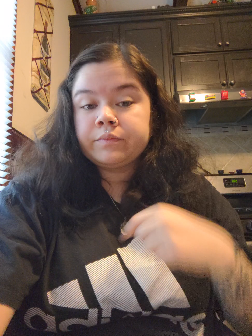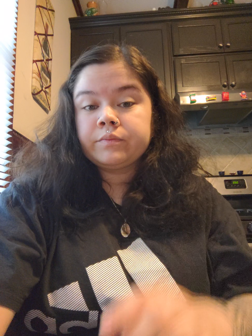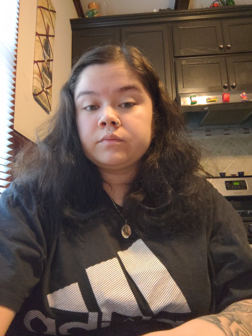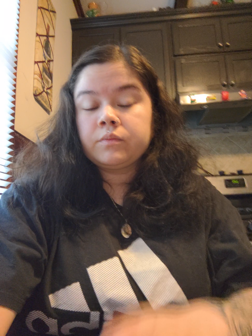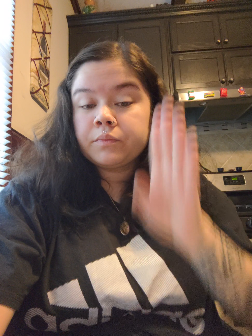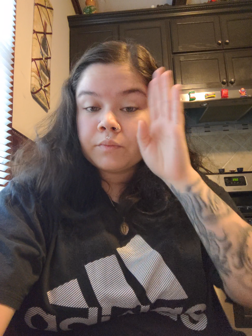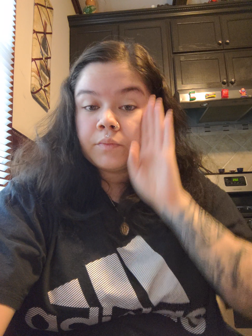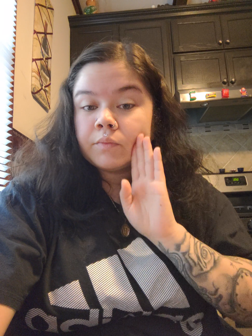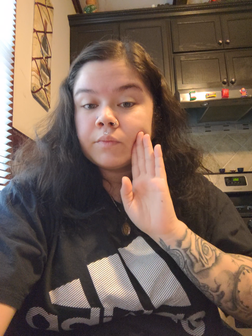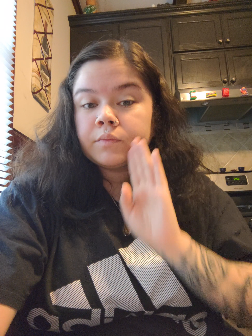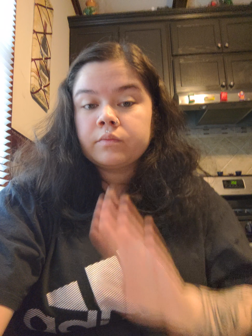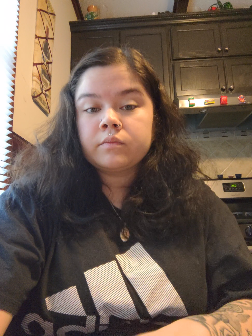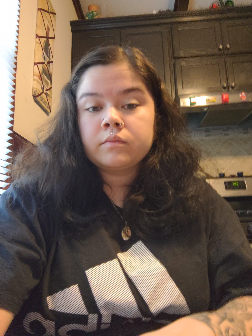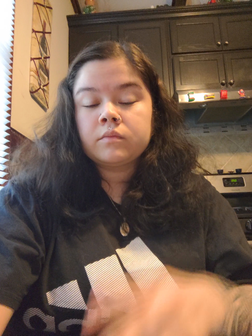brown